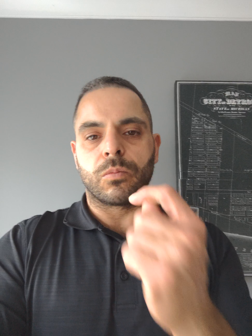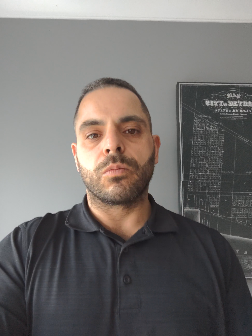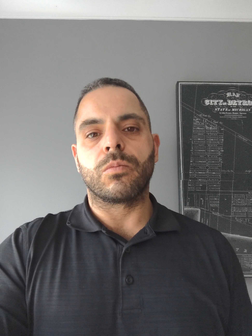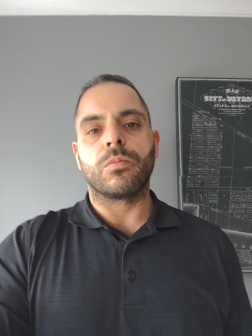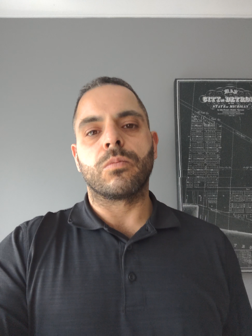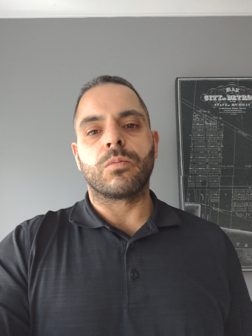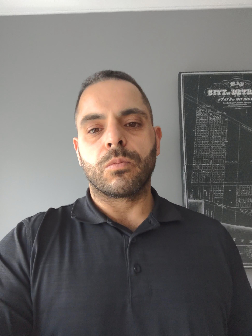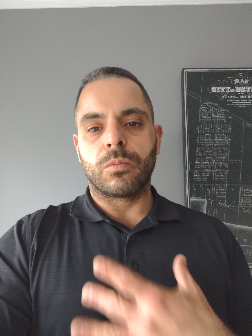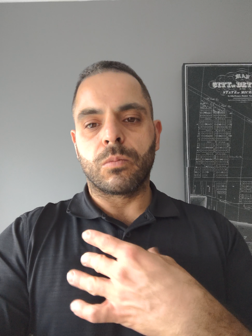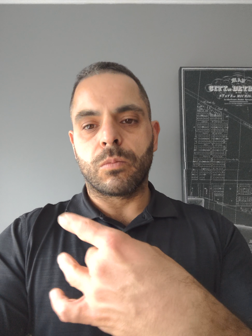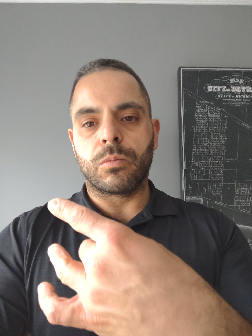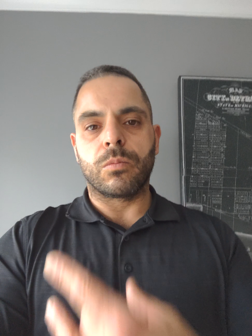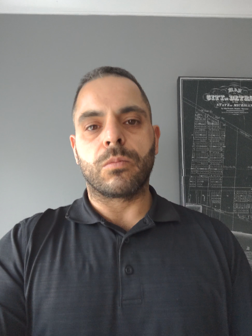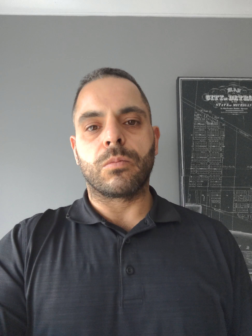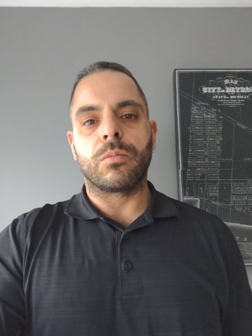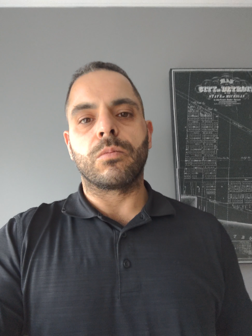like